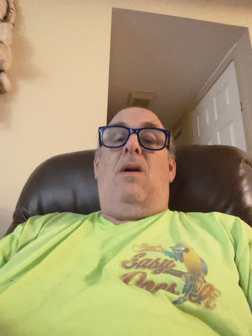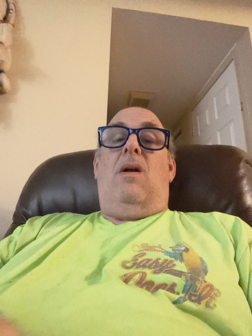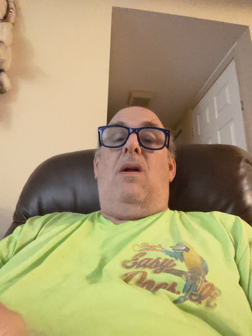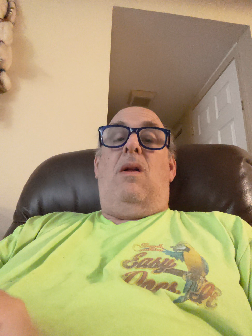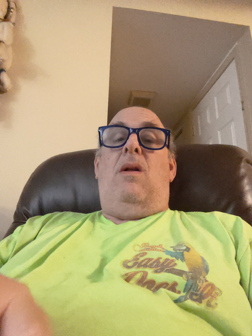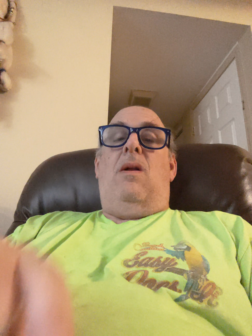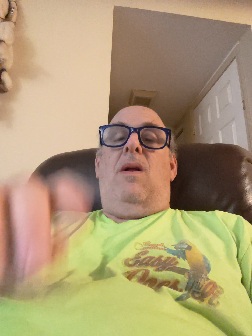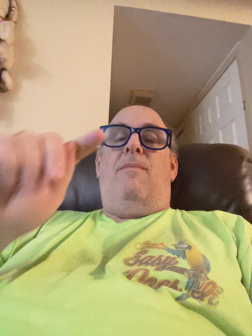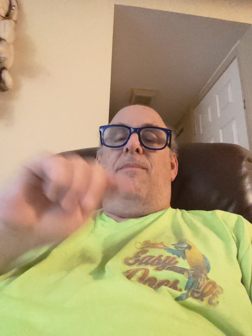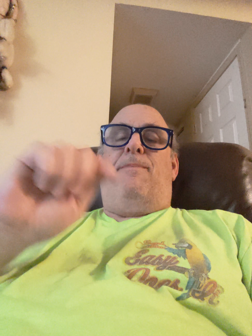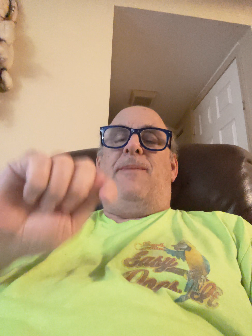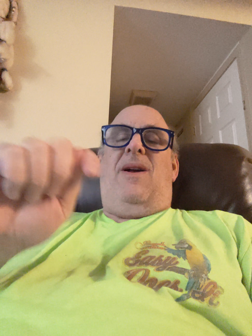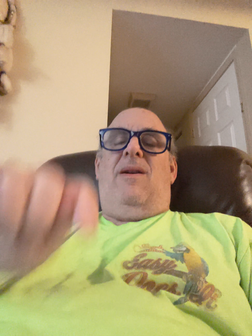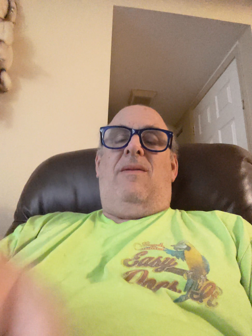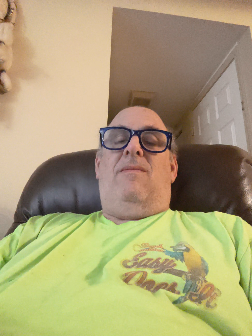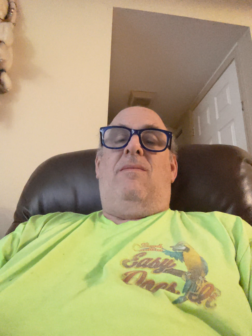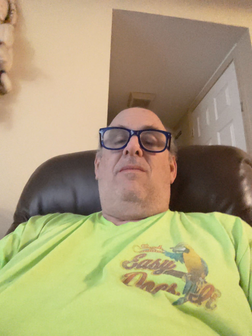potty